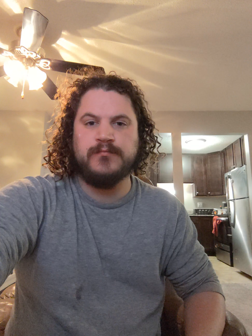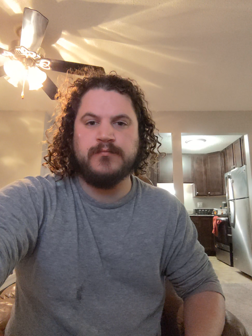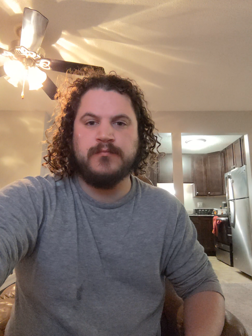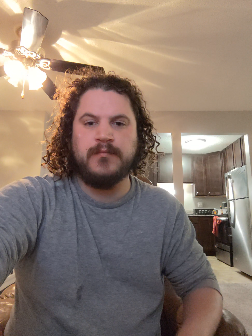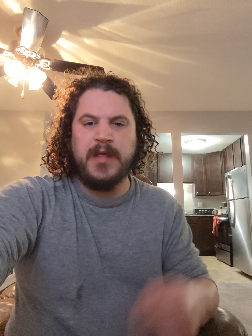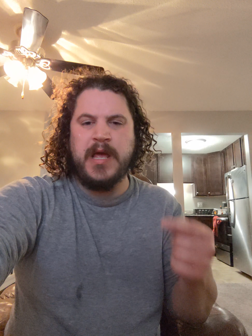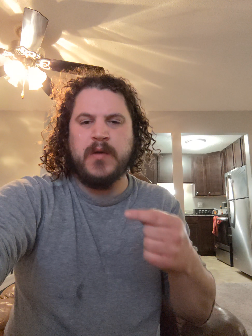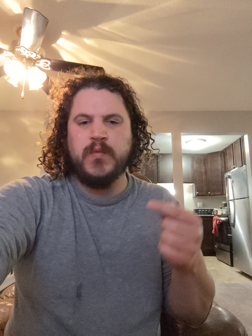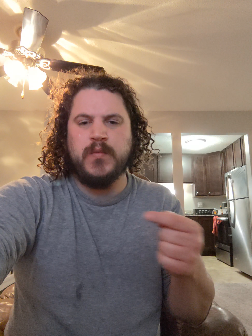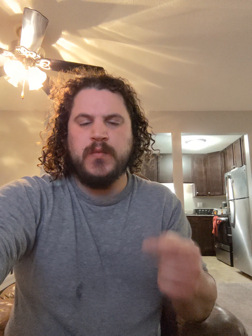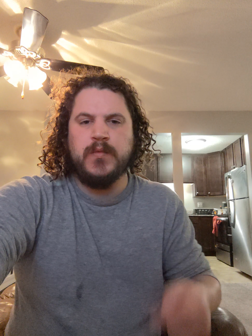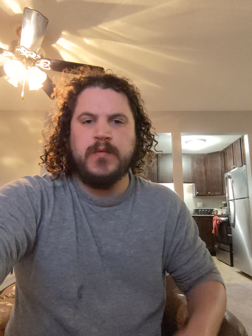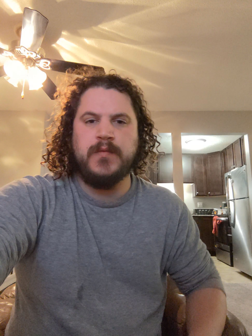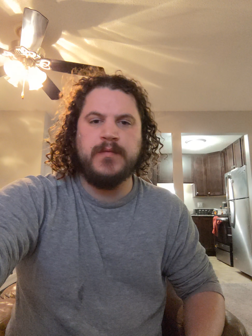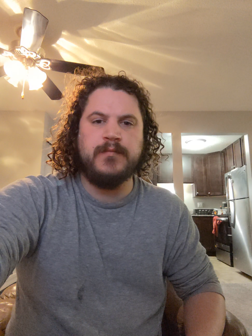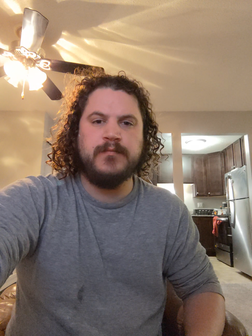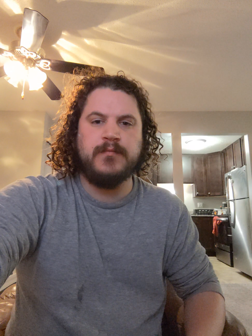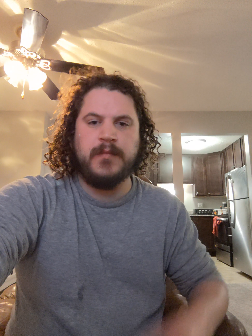owie